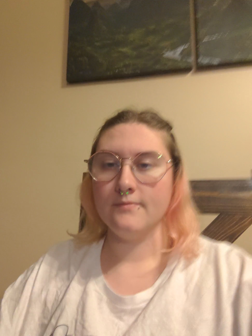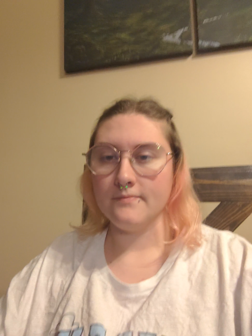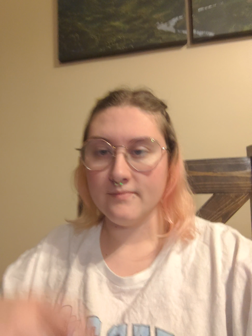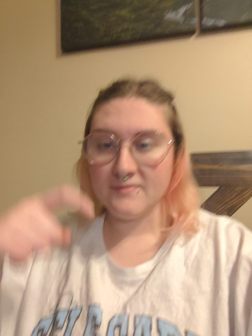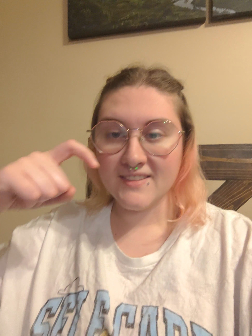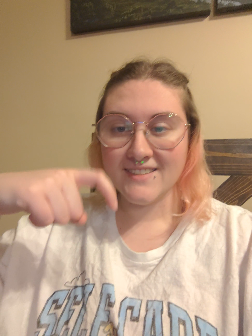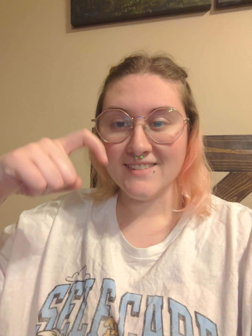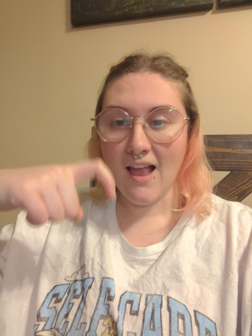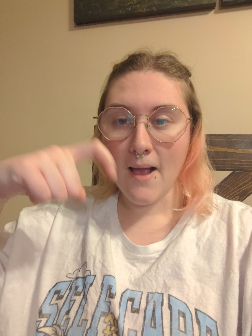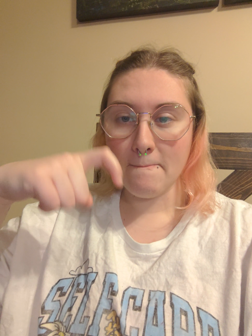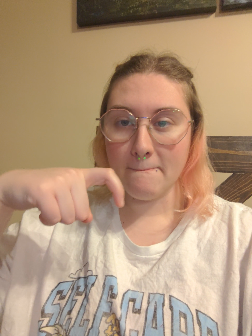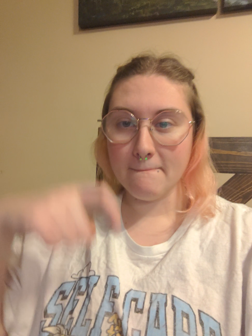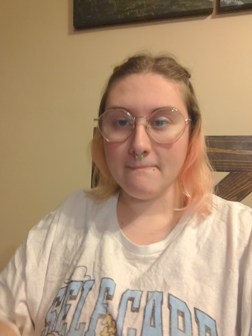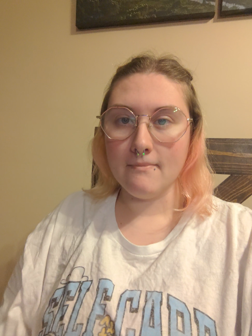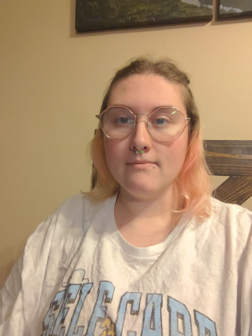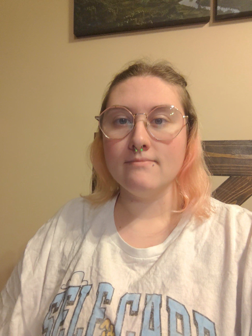time